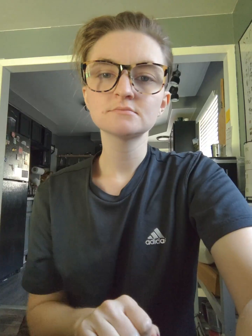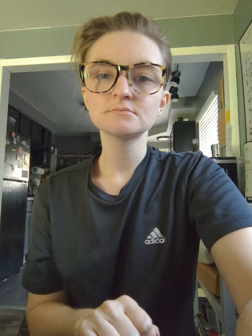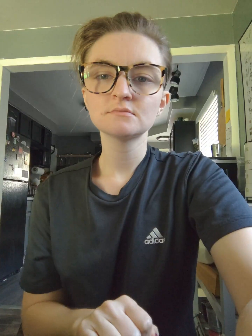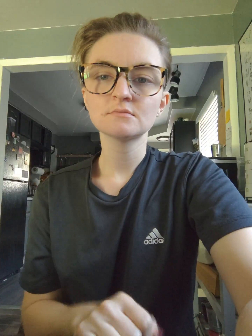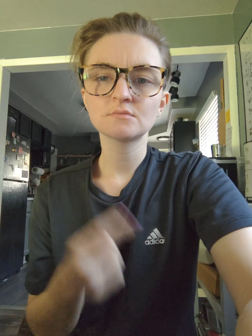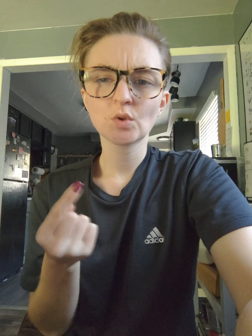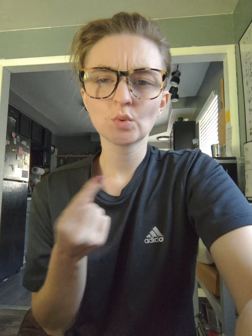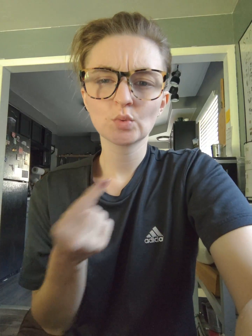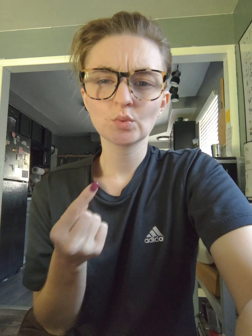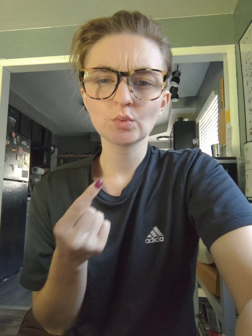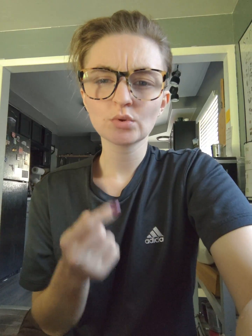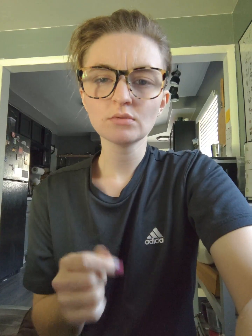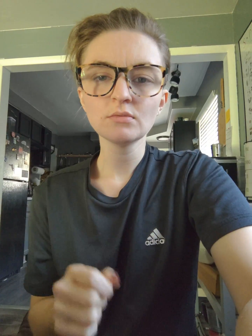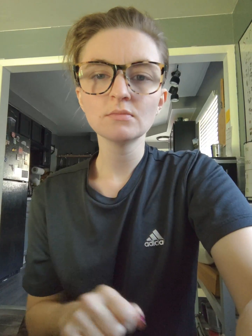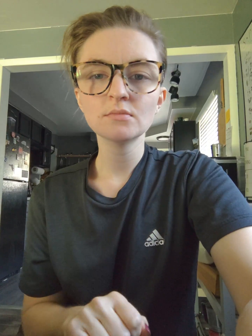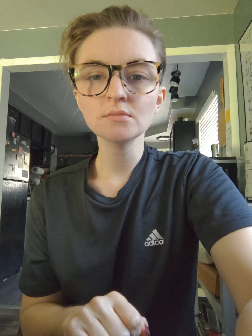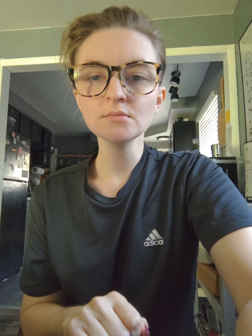hurt